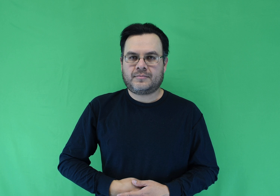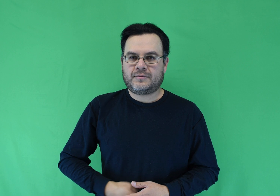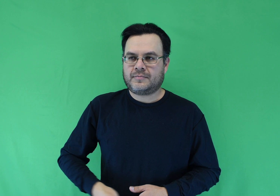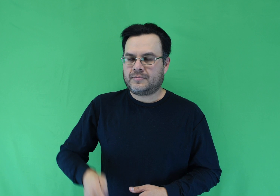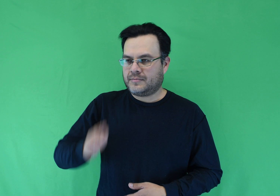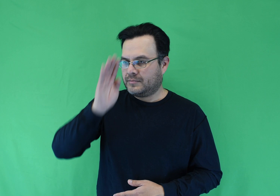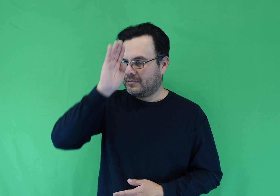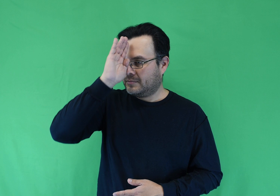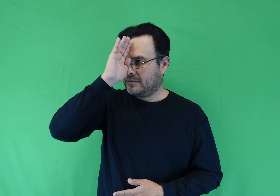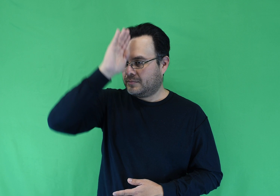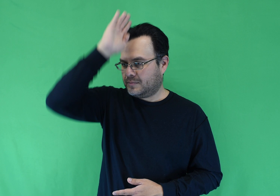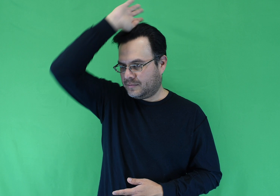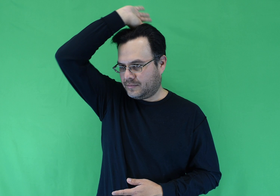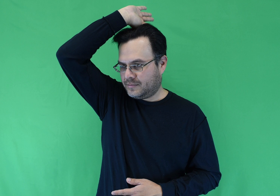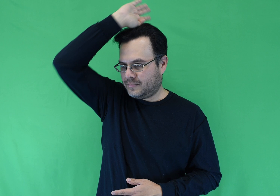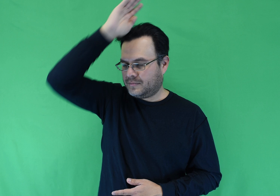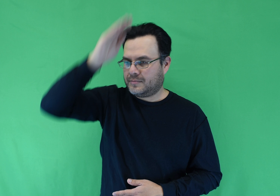bomberos